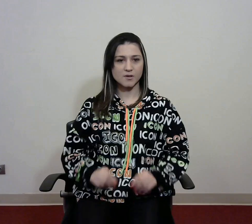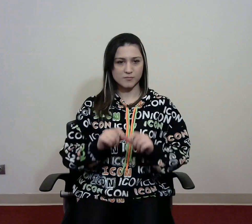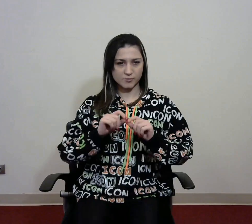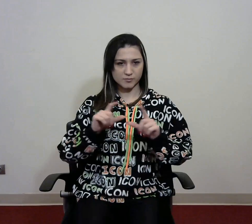məktəb